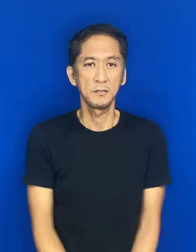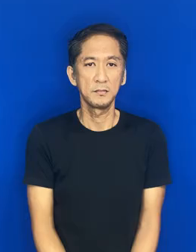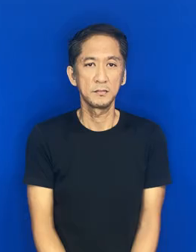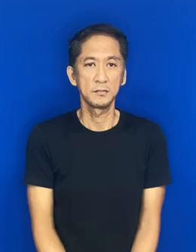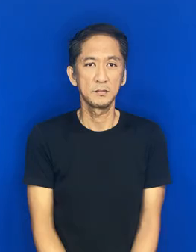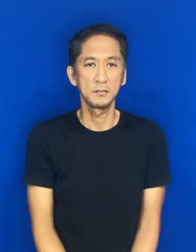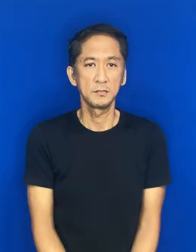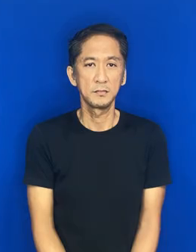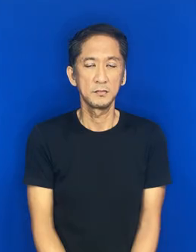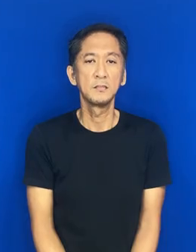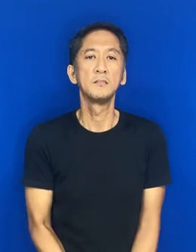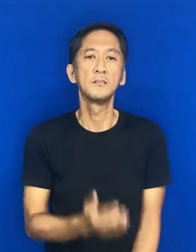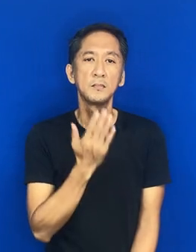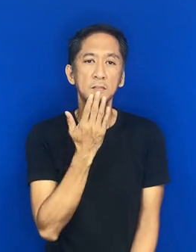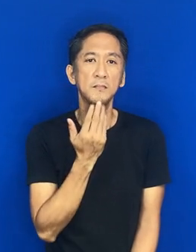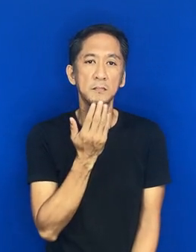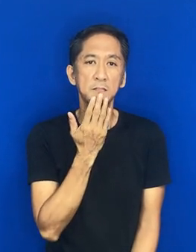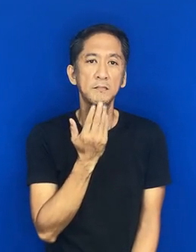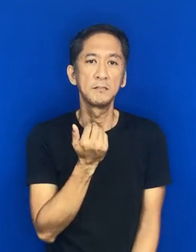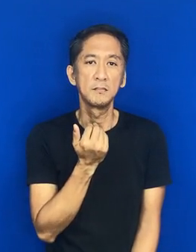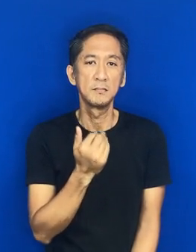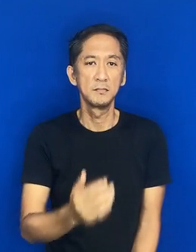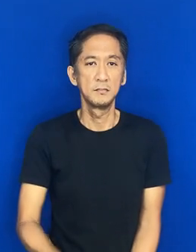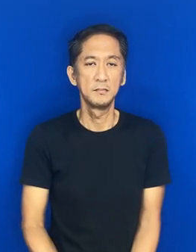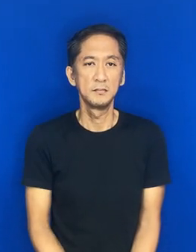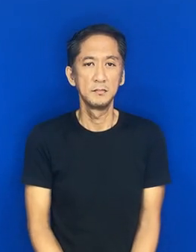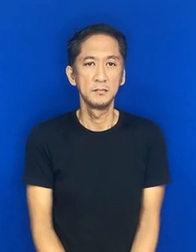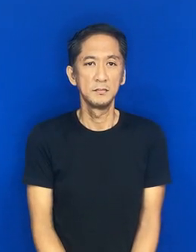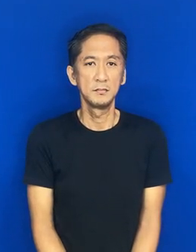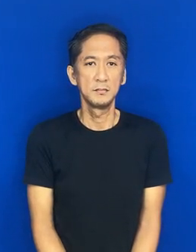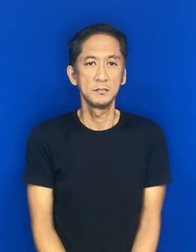sugar